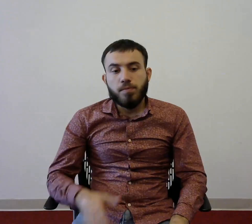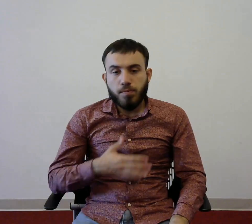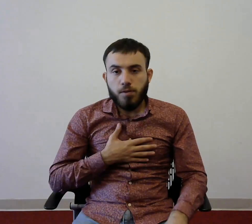mən